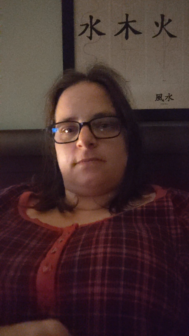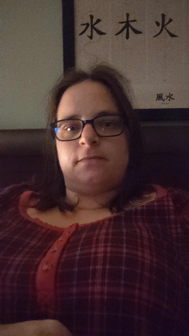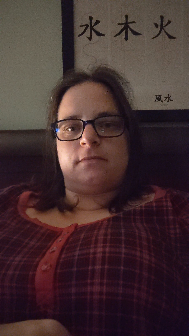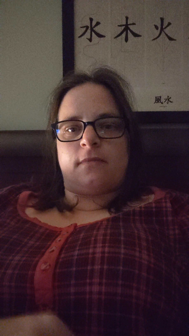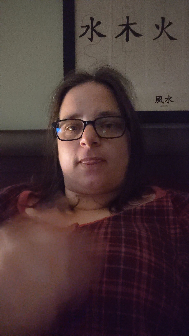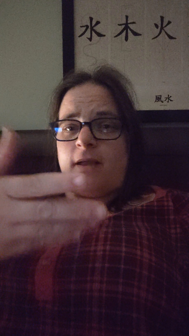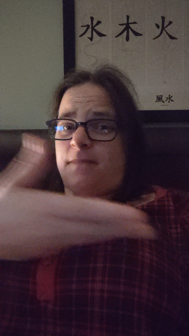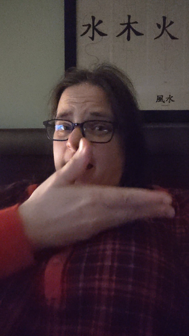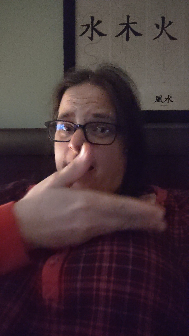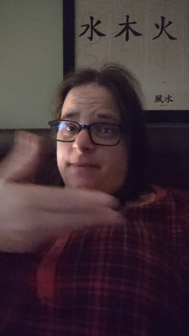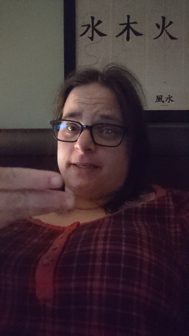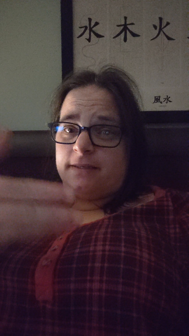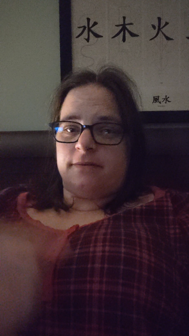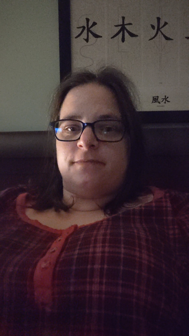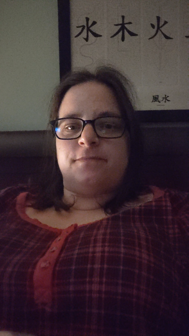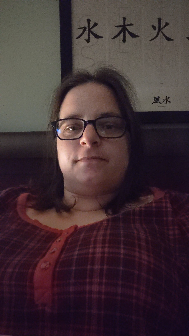baby